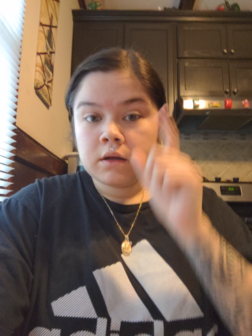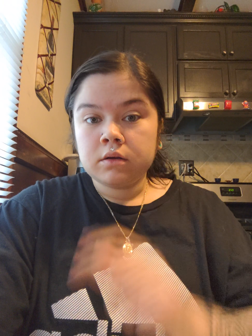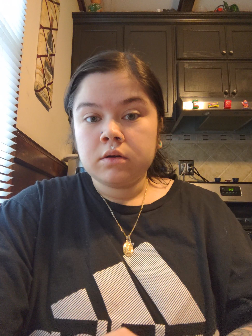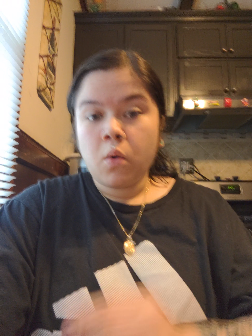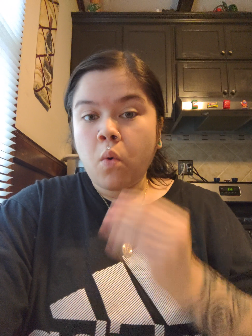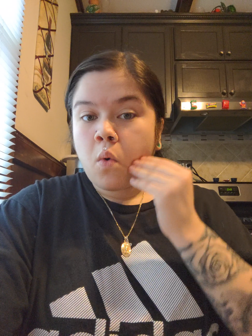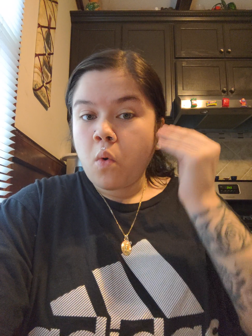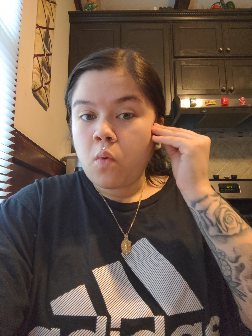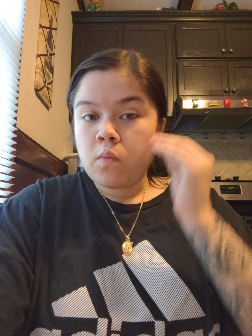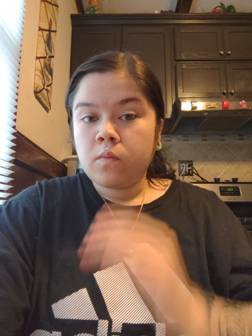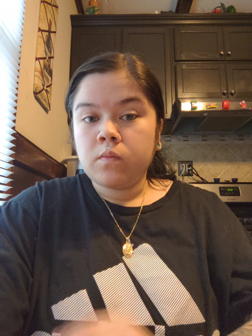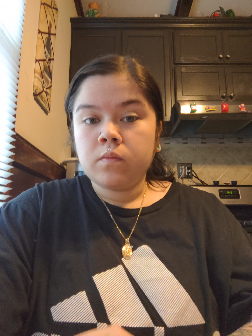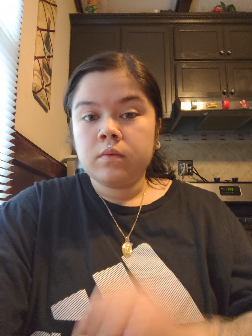home